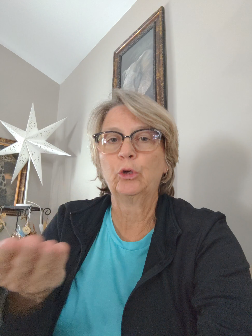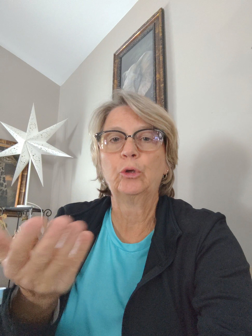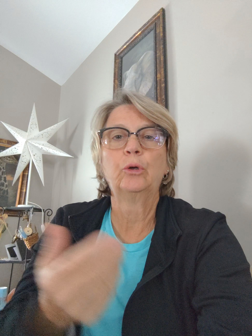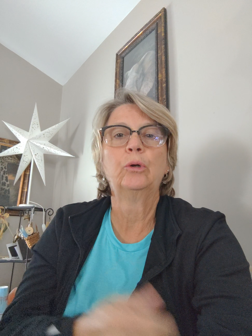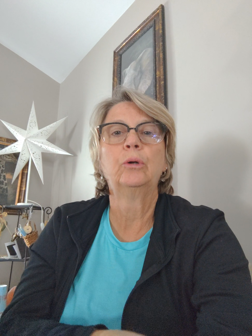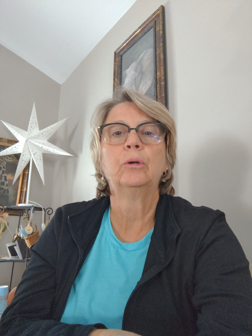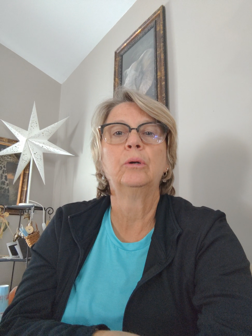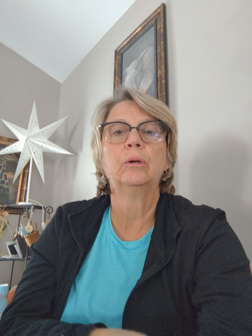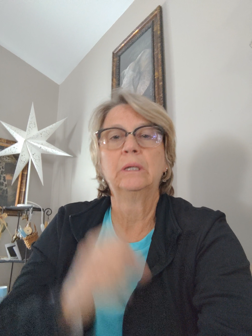book